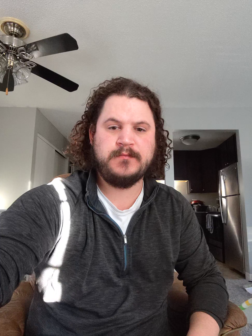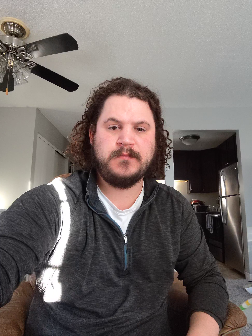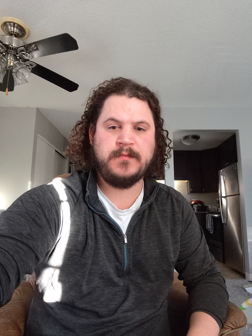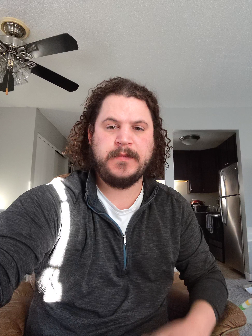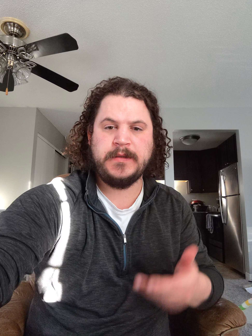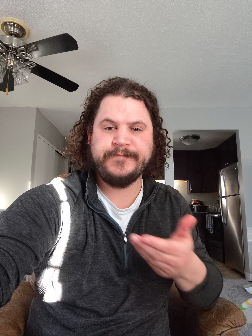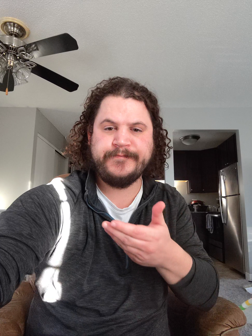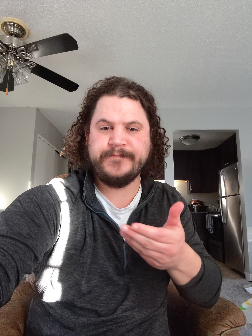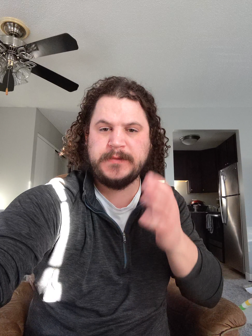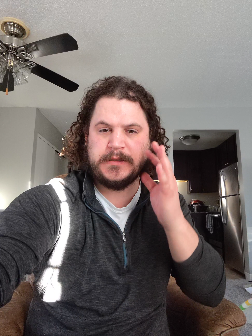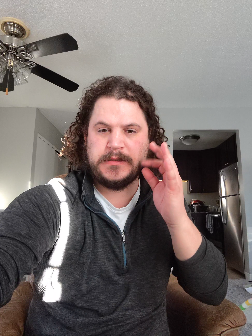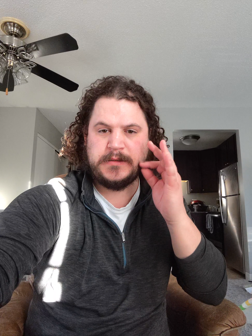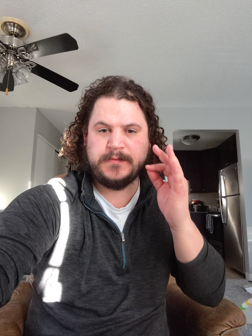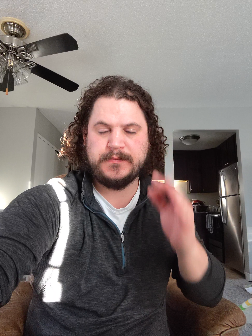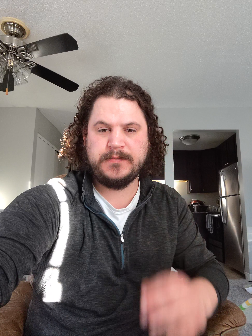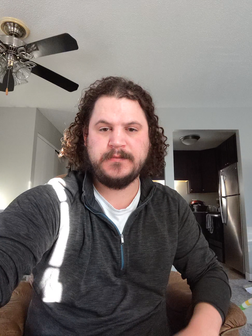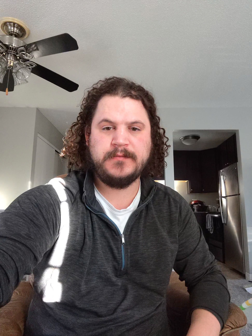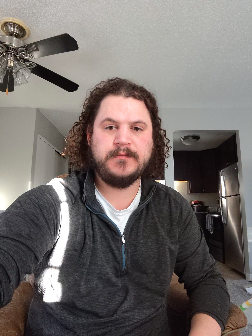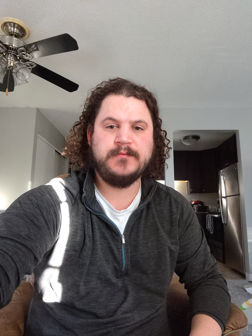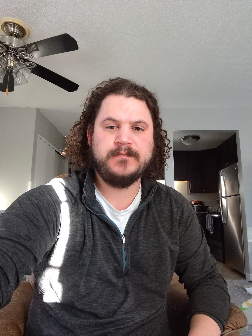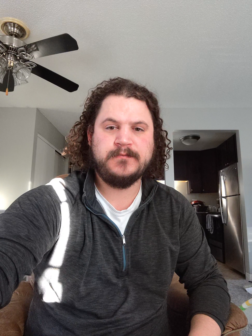kitty